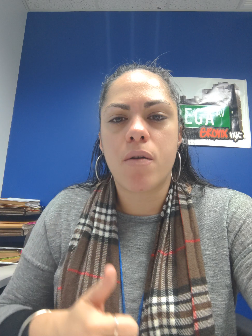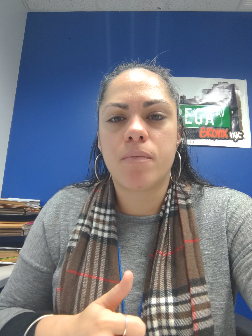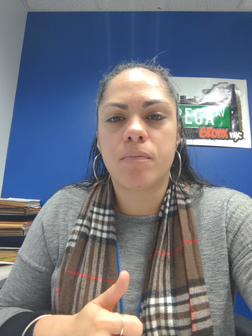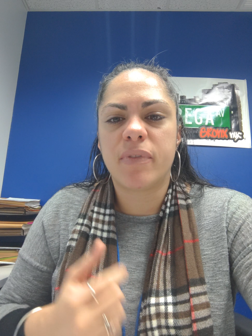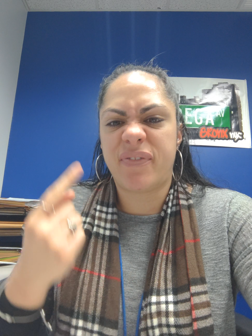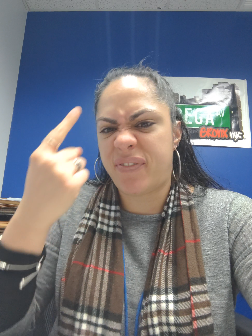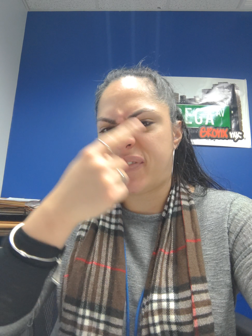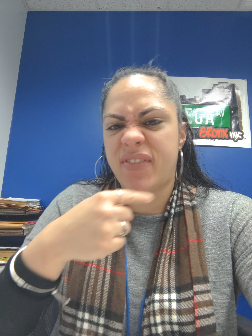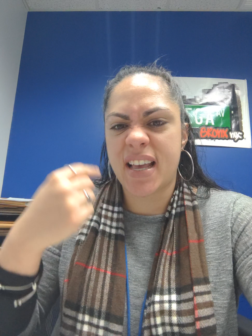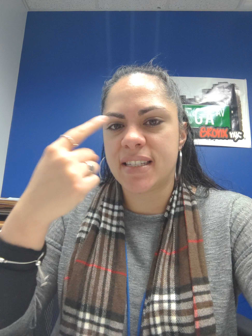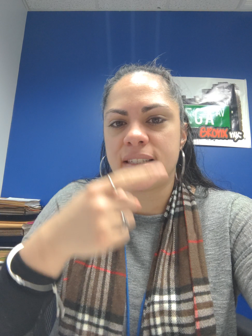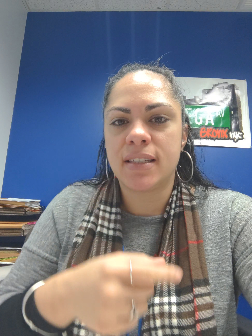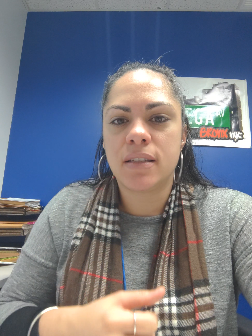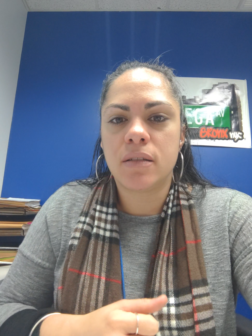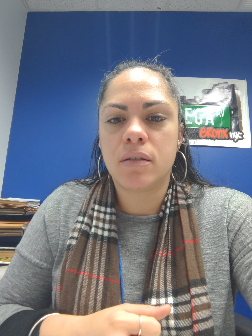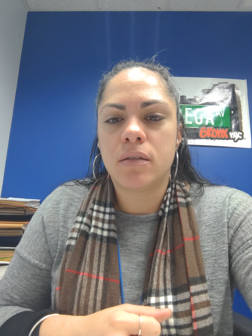face